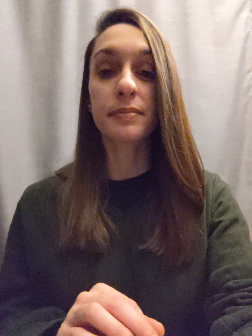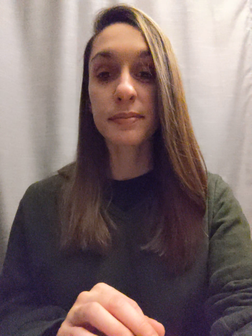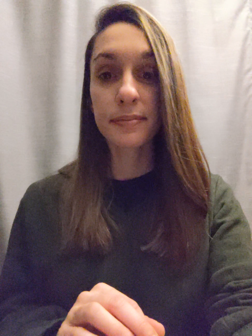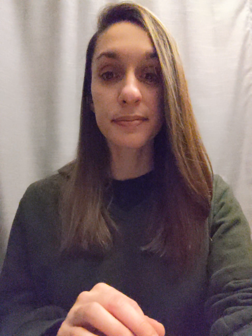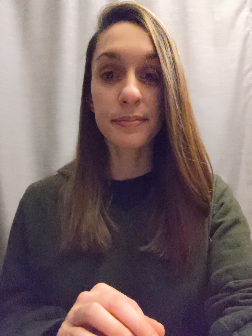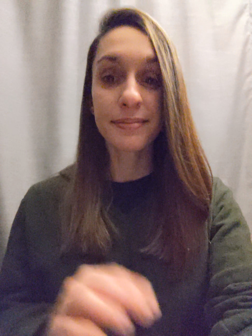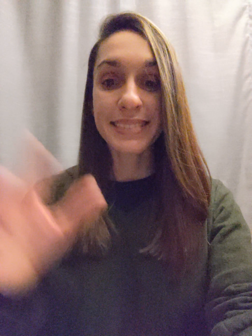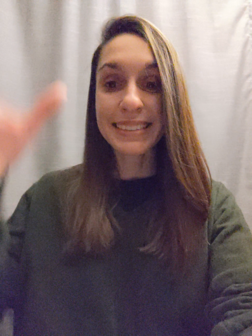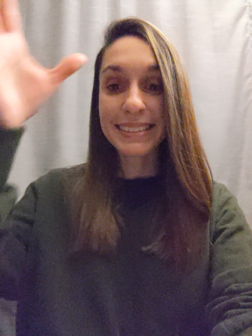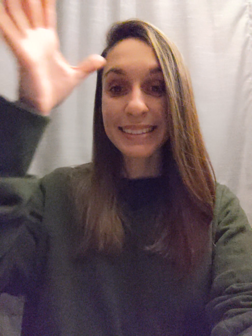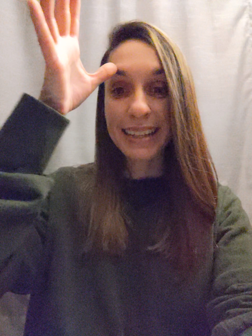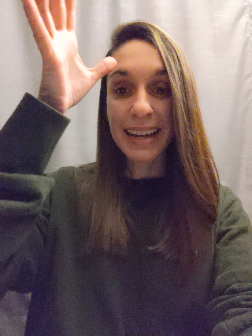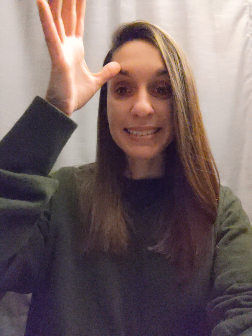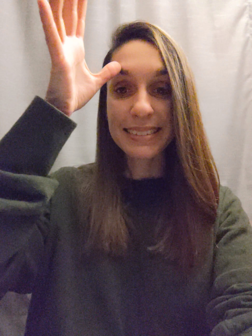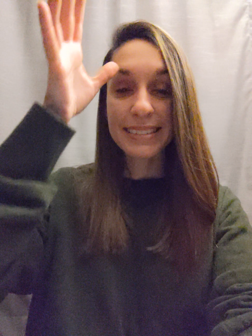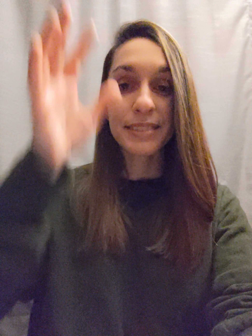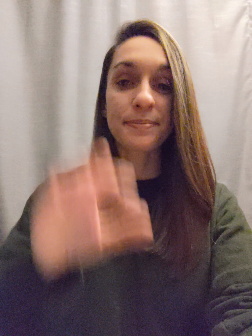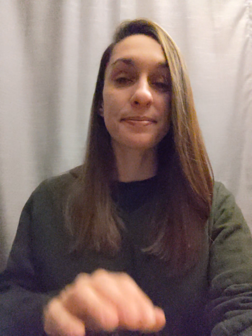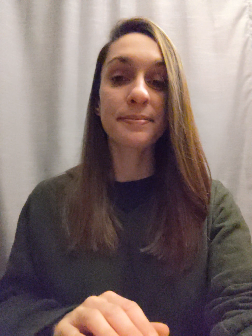dad